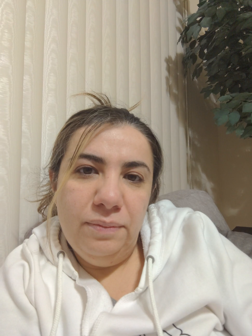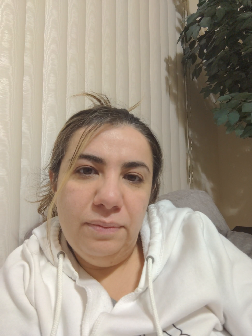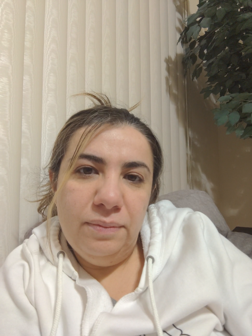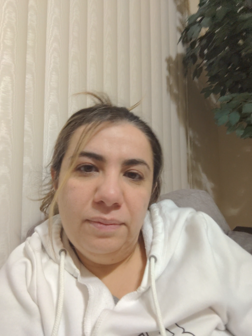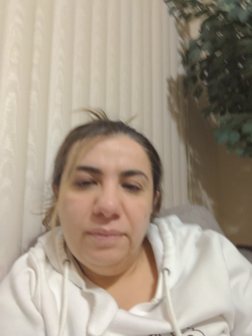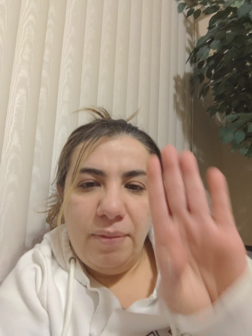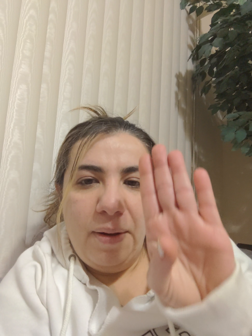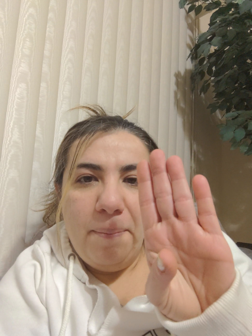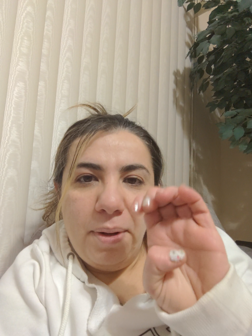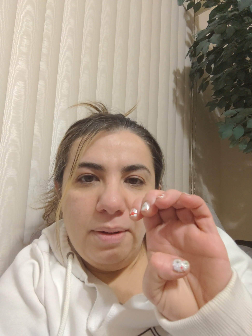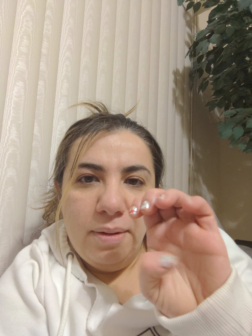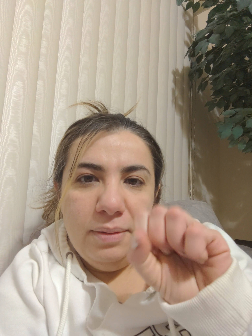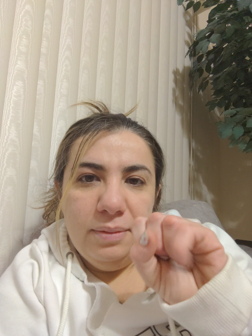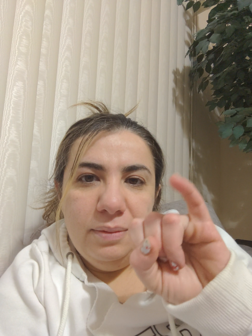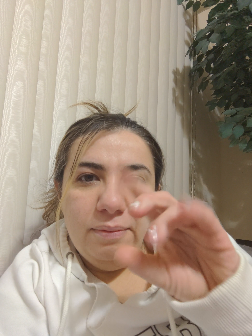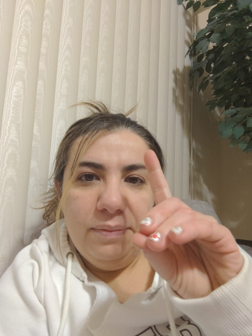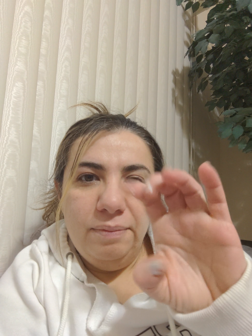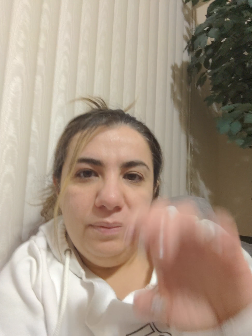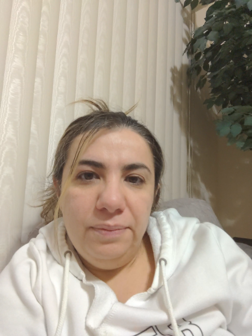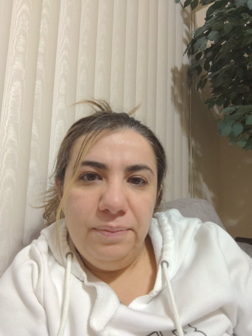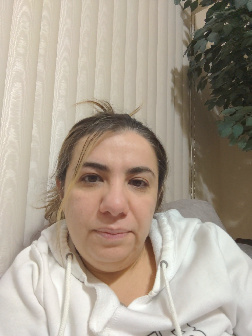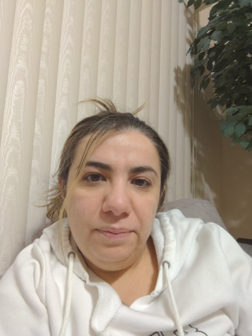beside